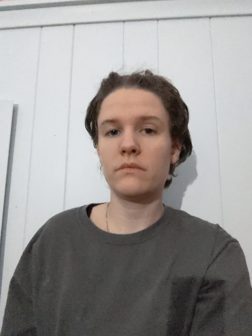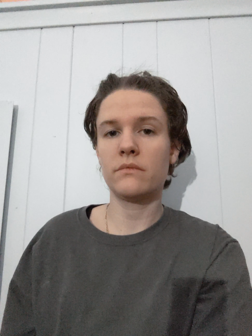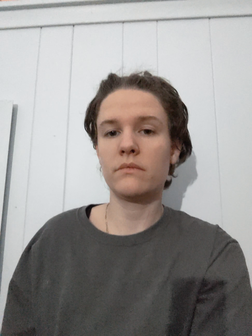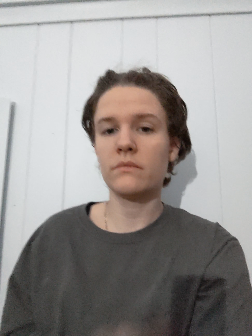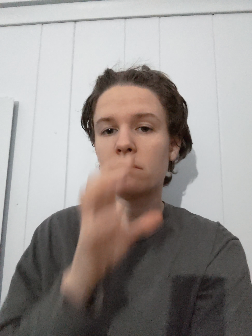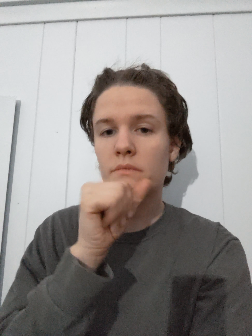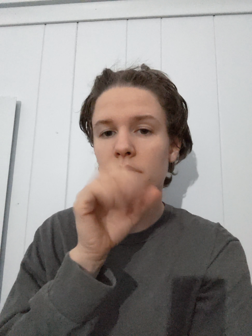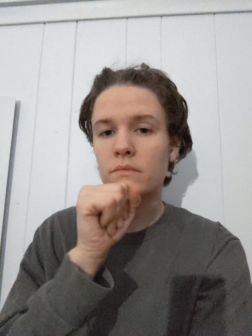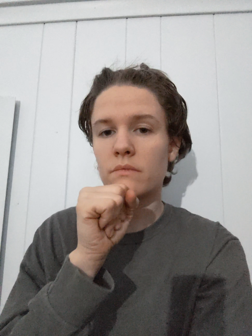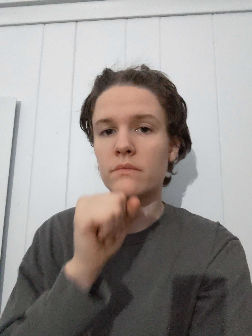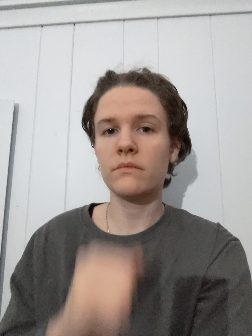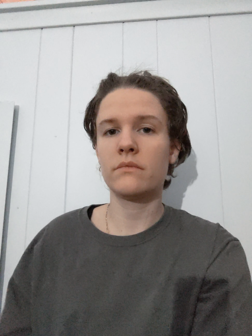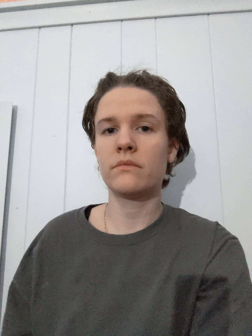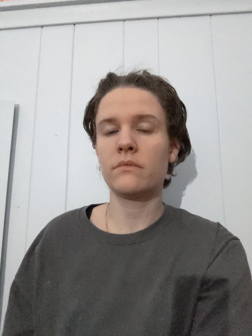orange